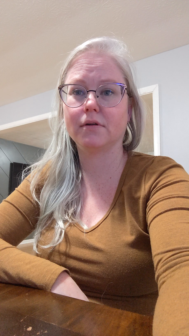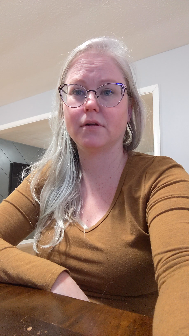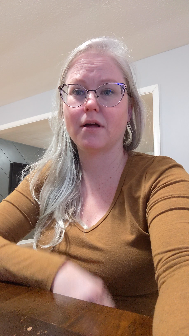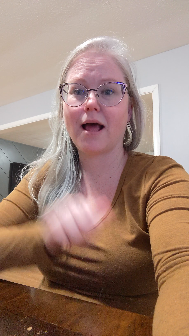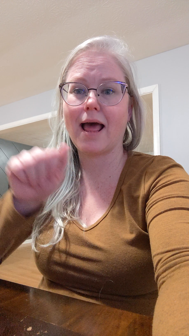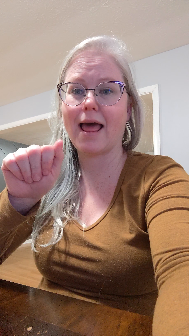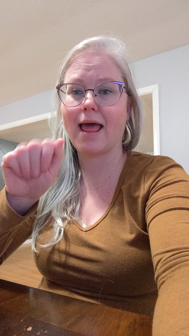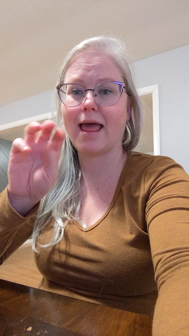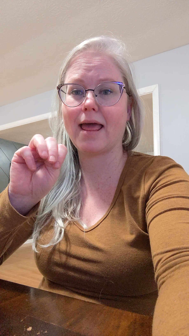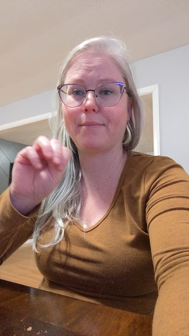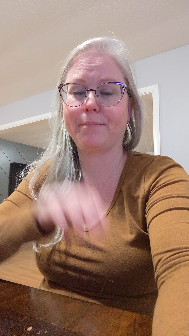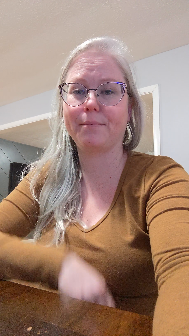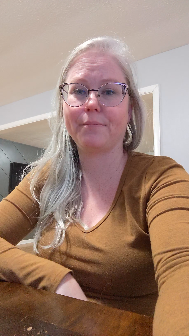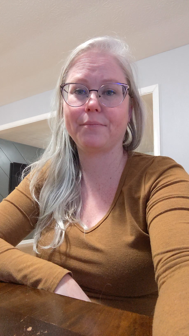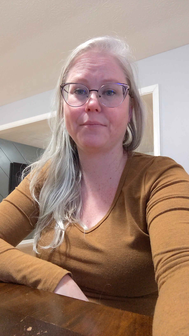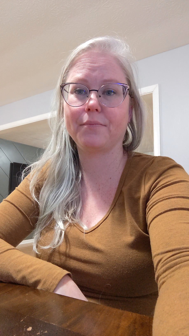am